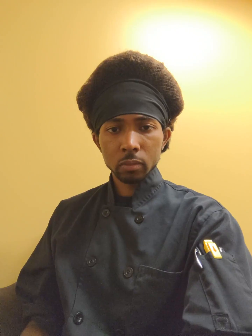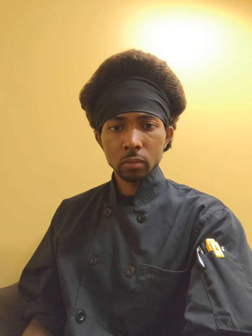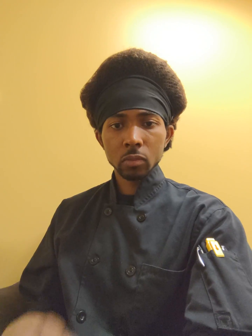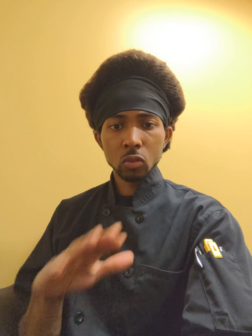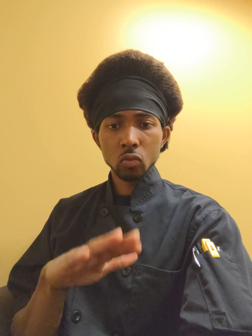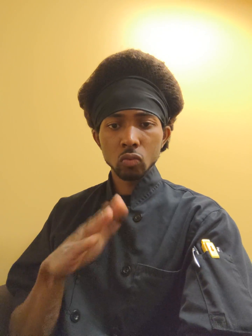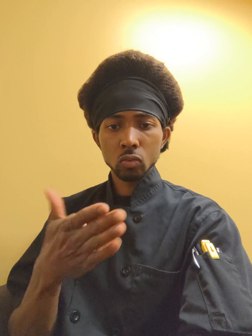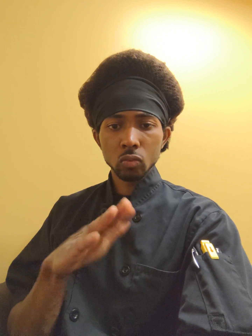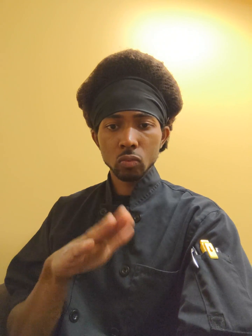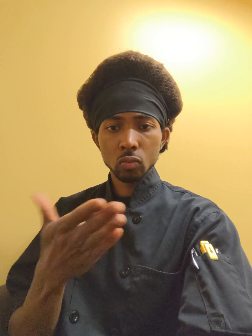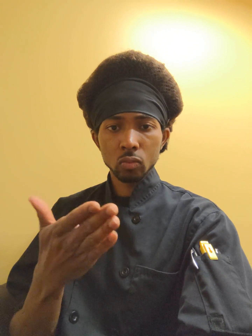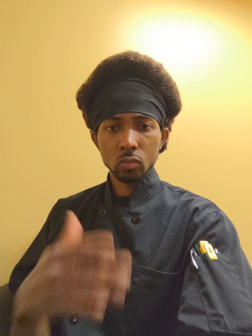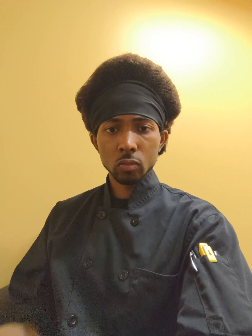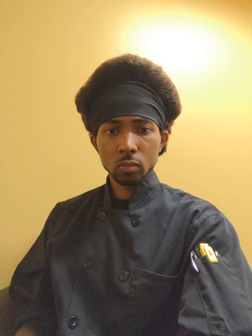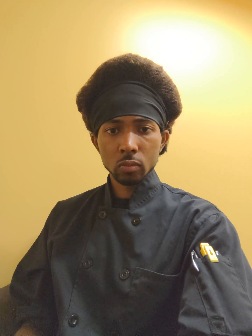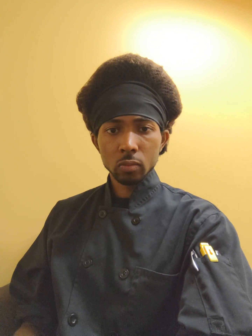cook